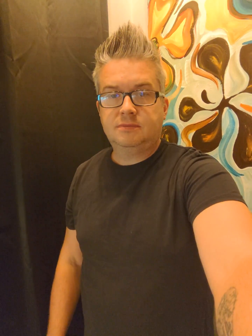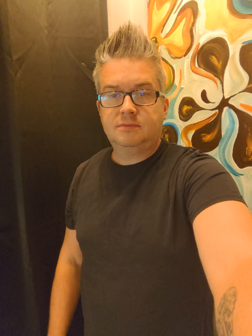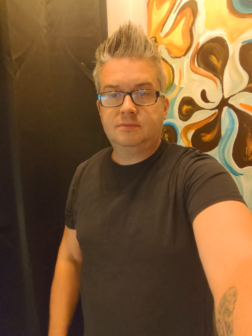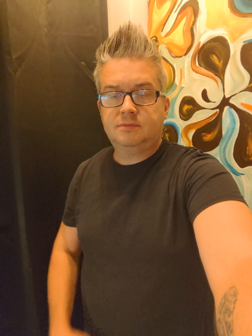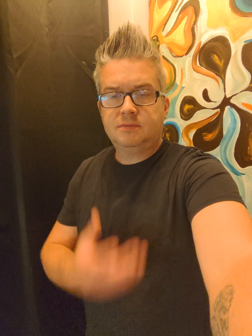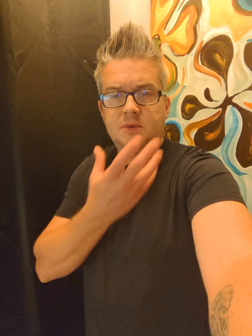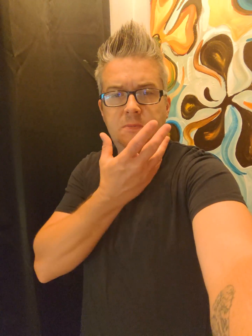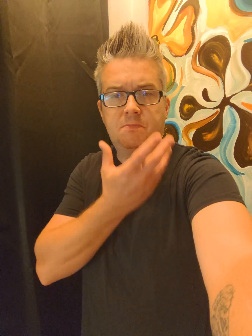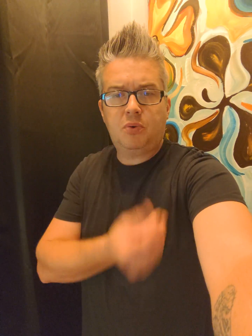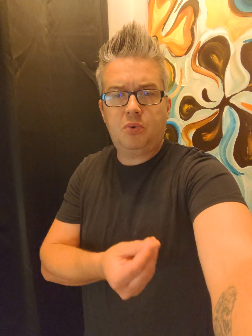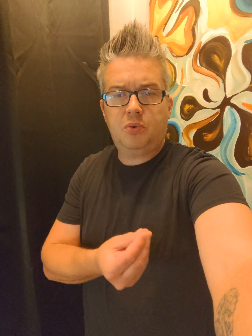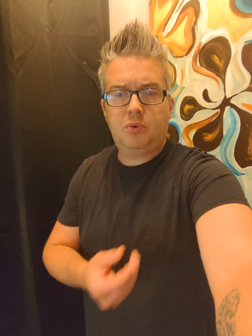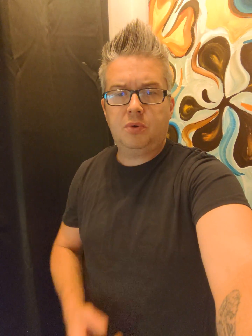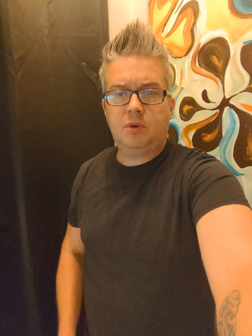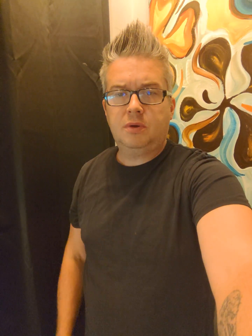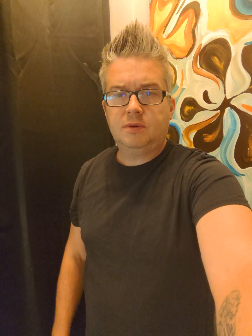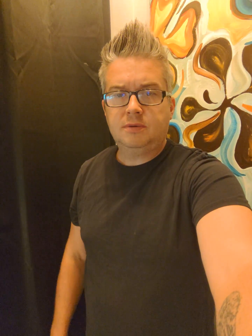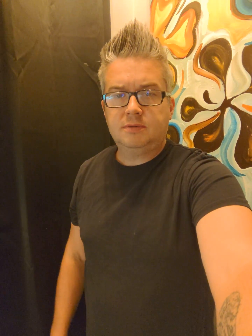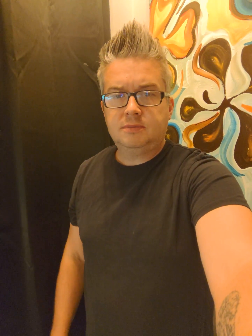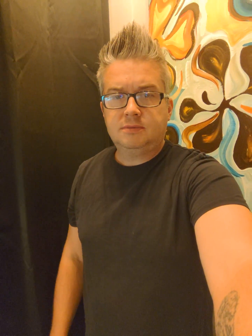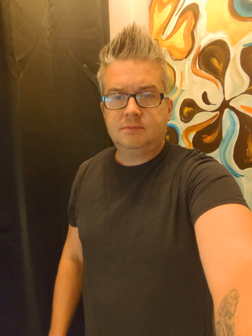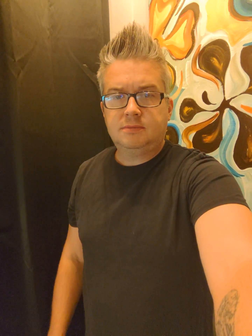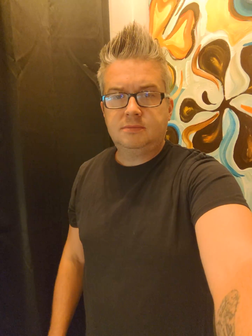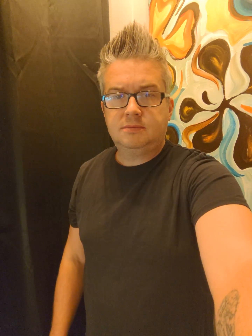poor